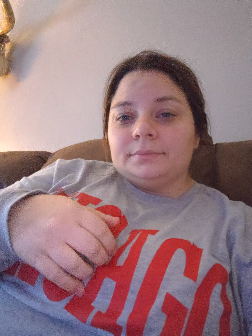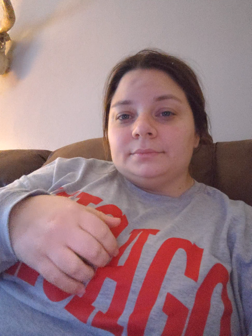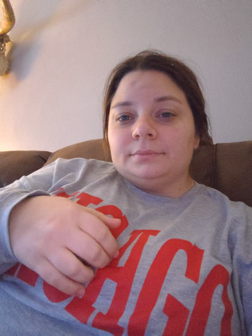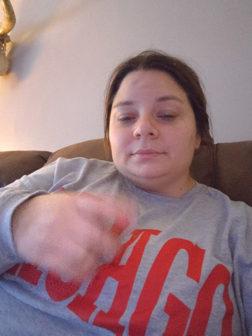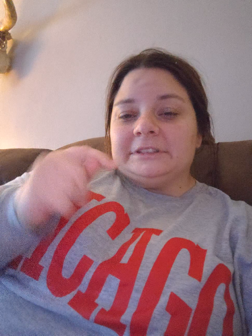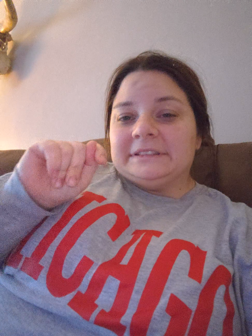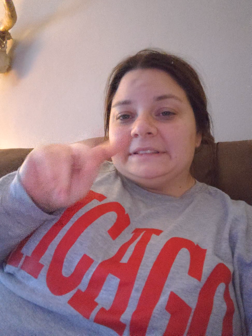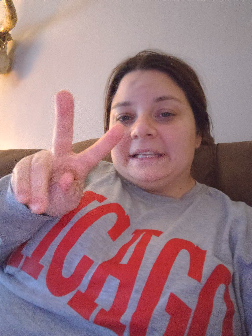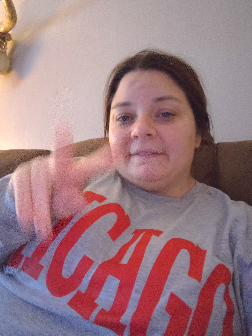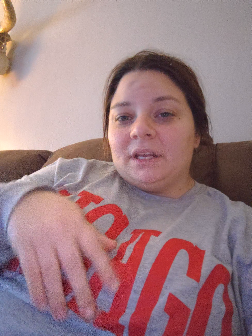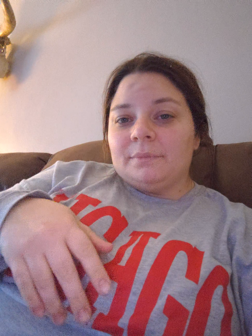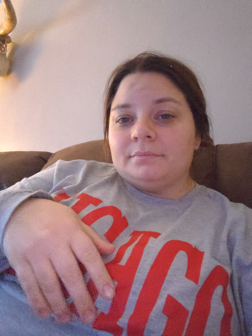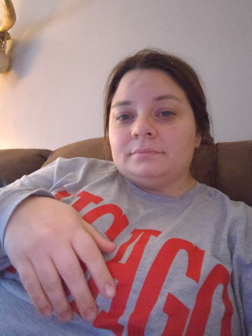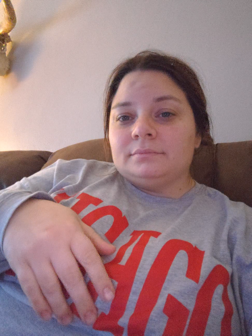TV